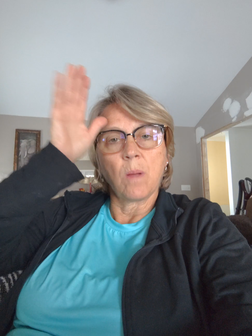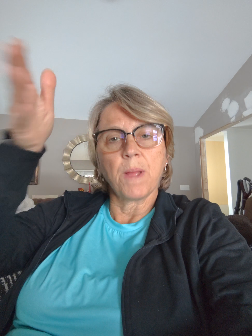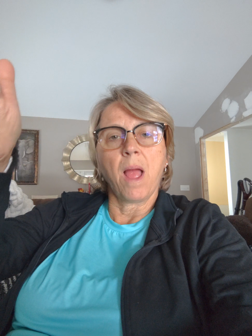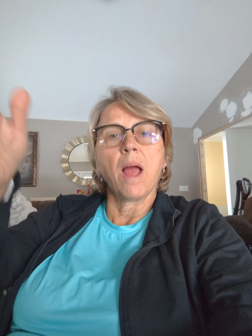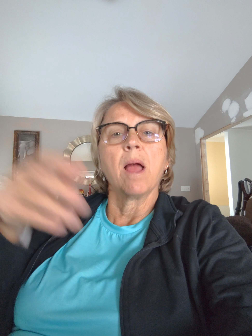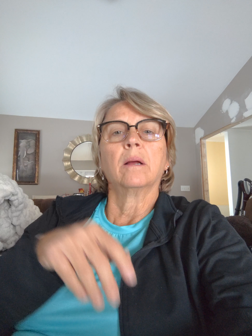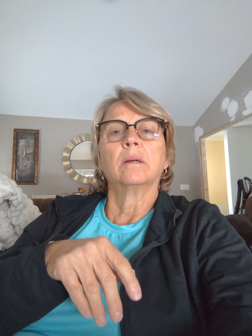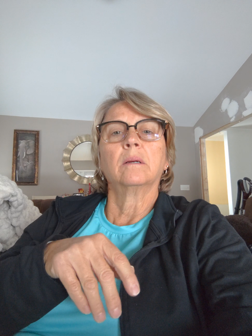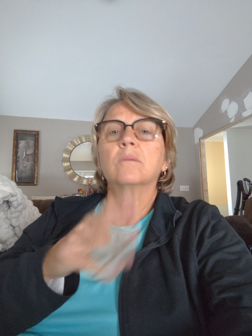grandpa